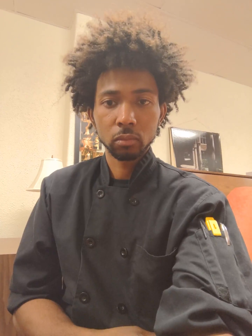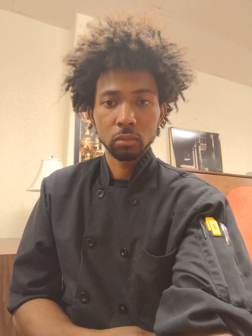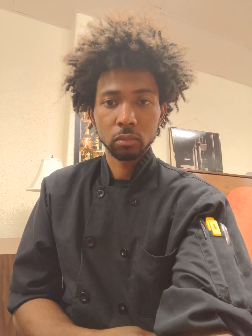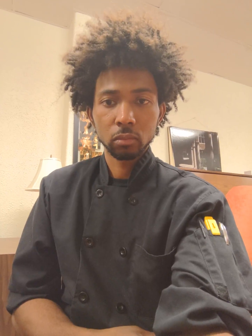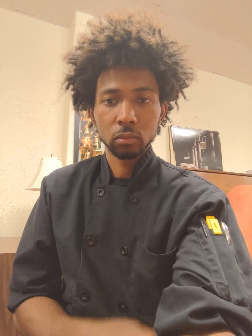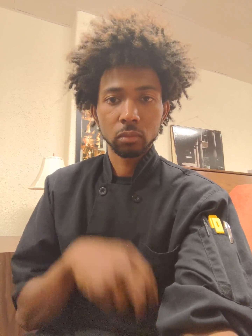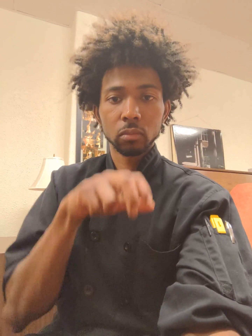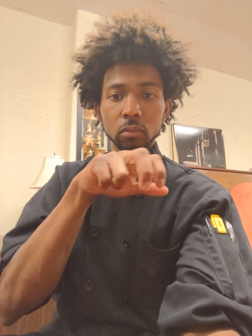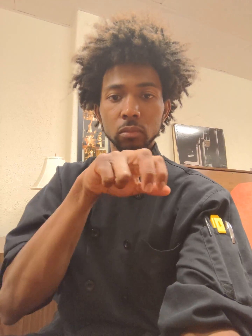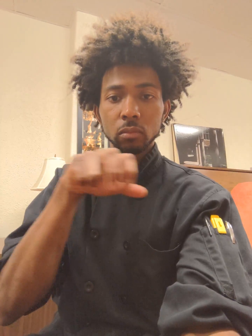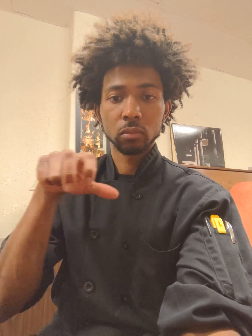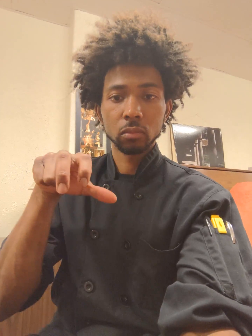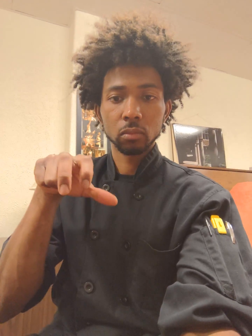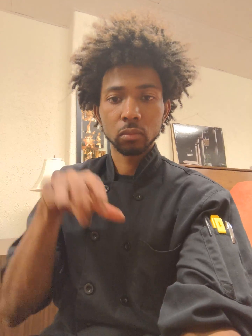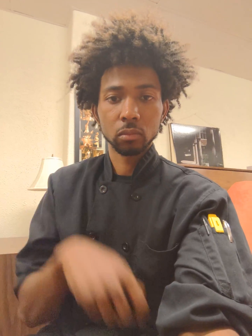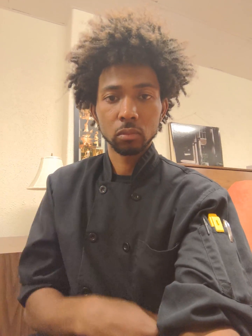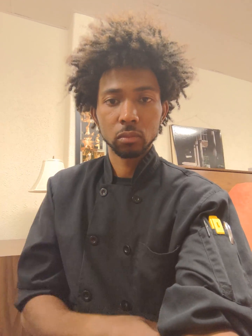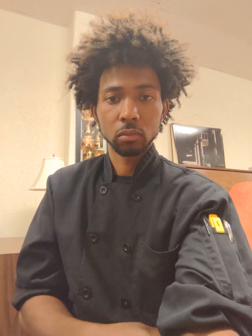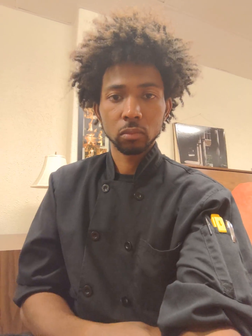couch